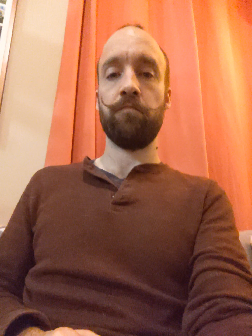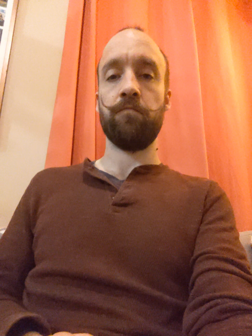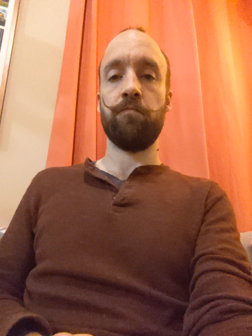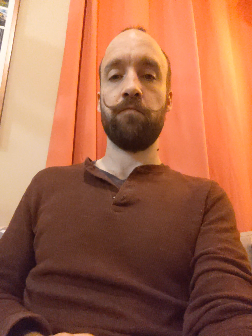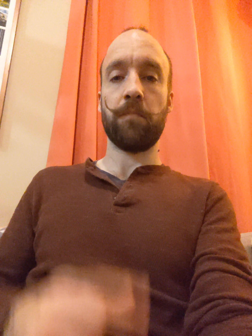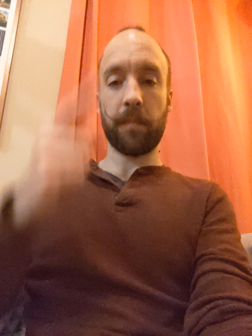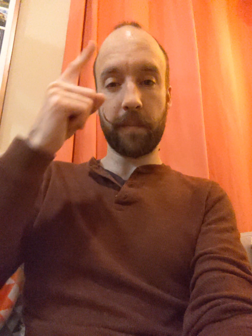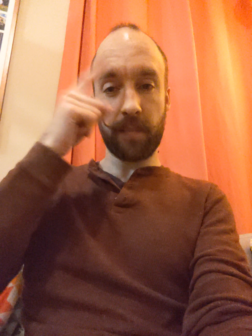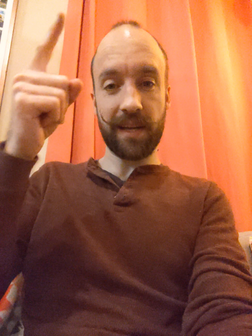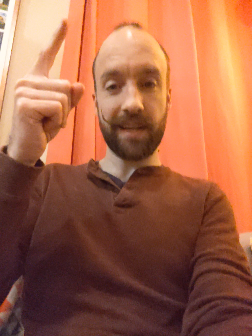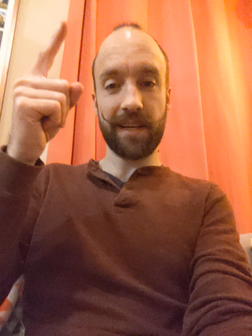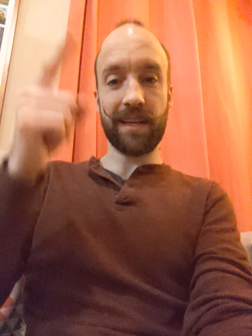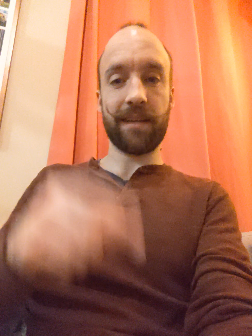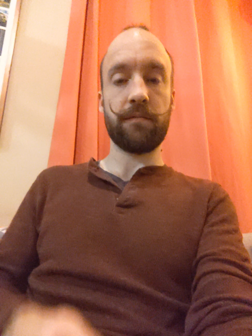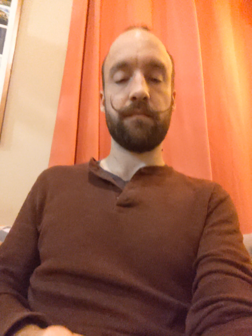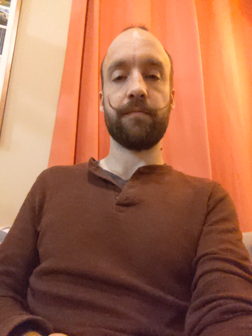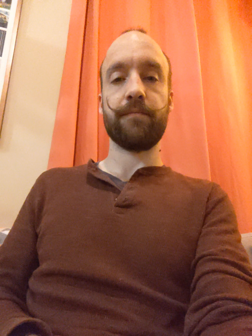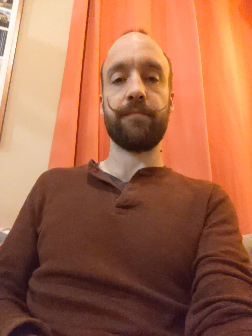penny